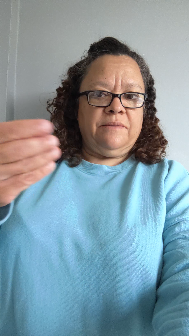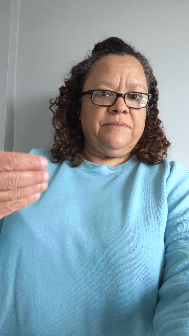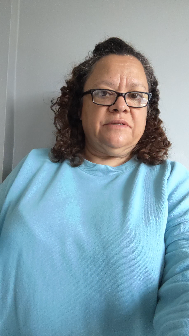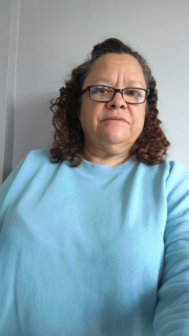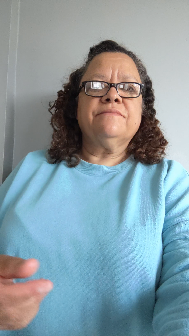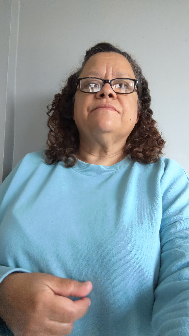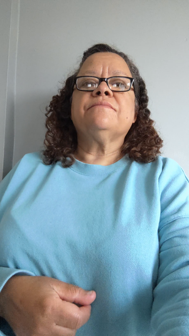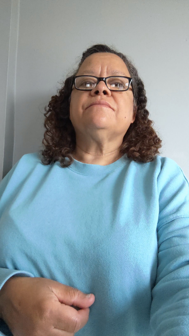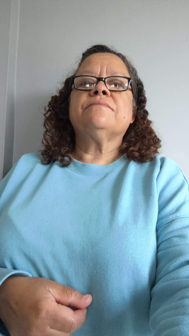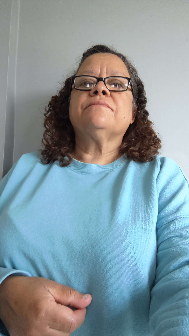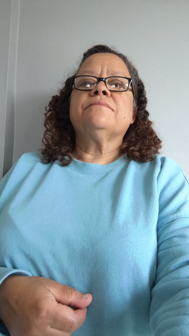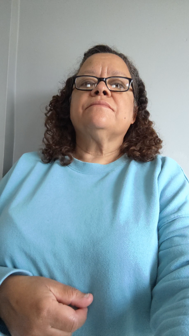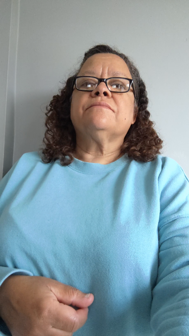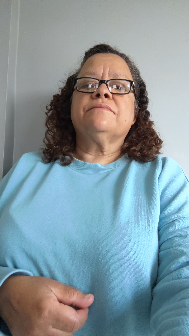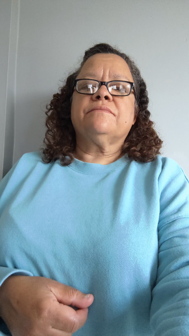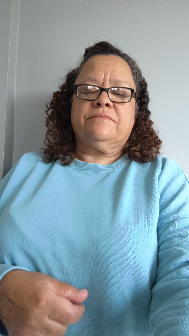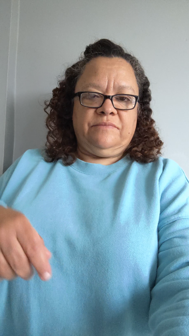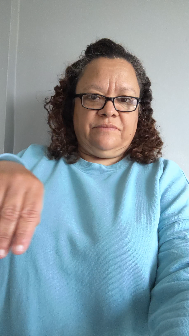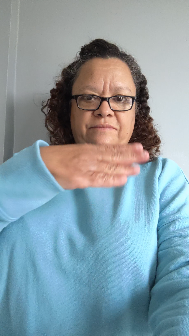kick